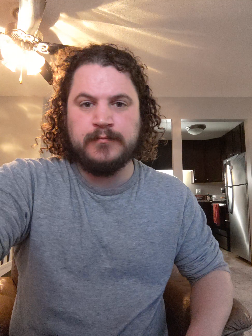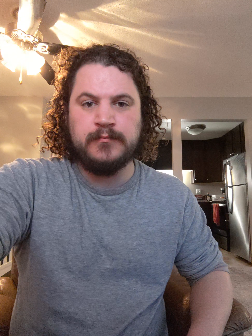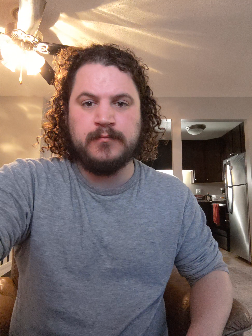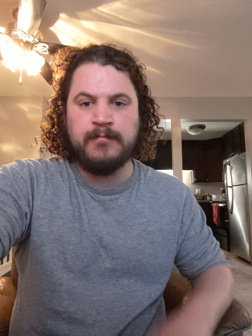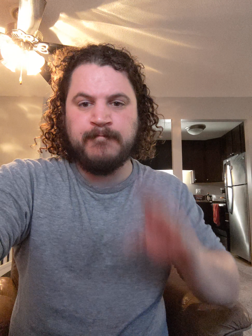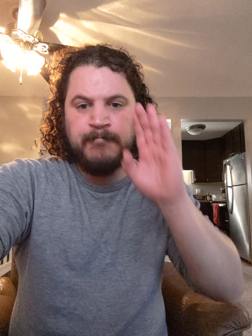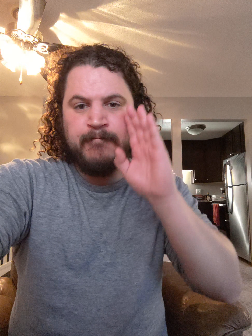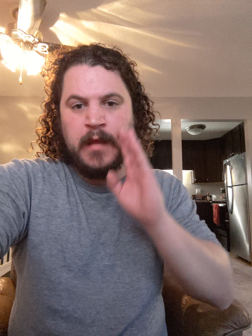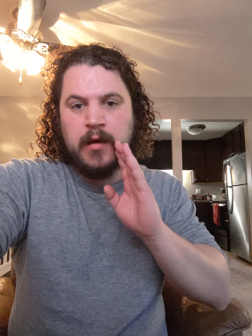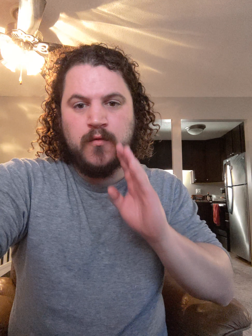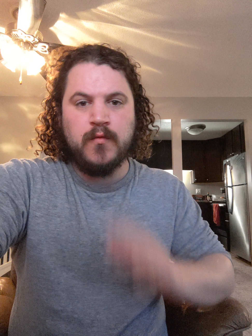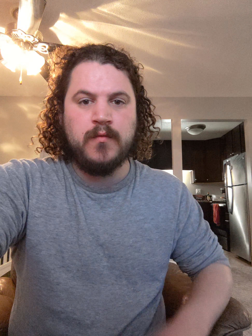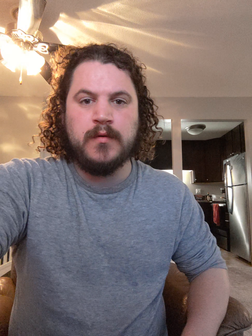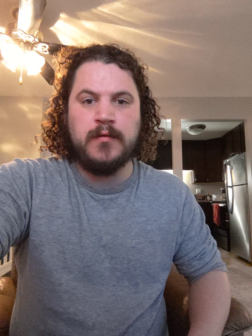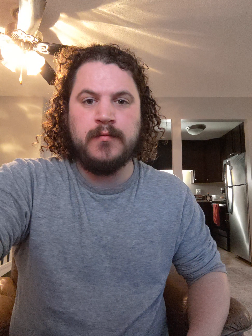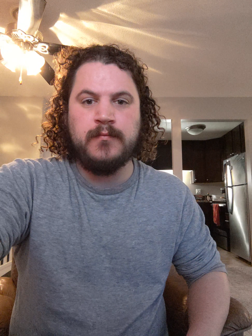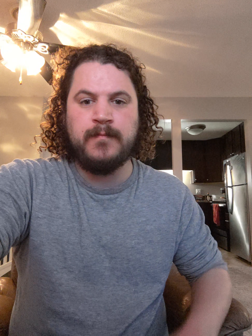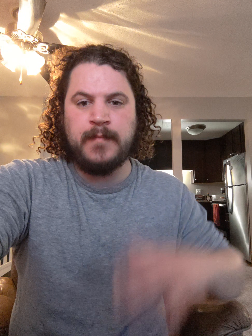brown